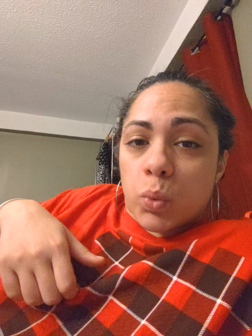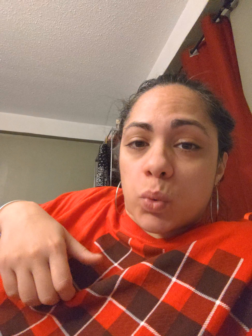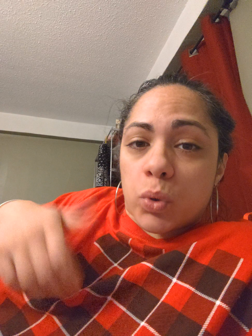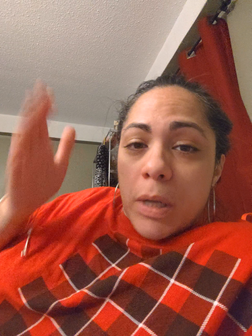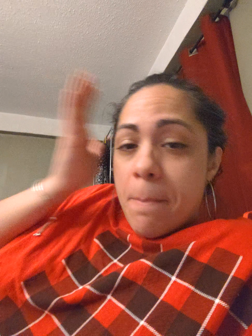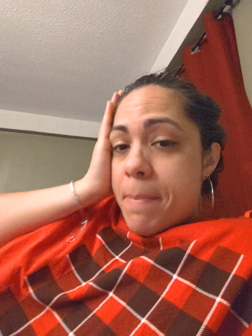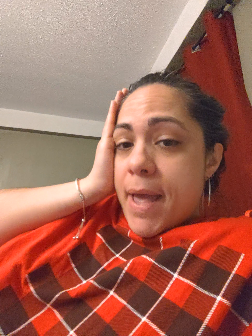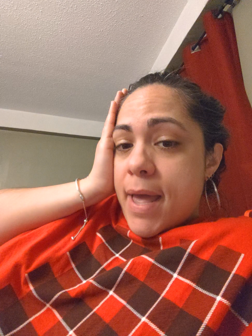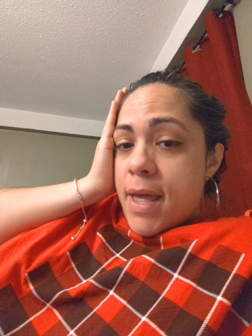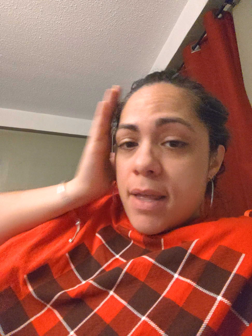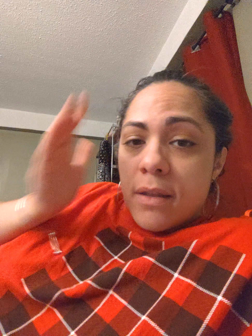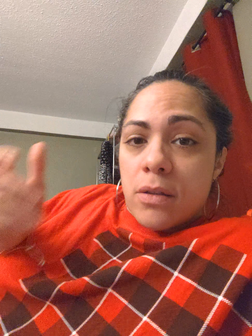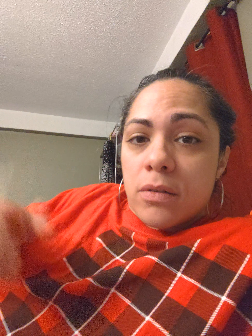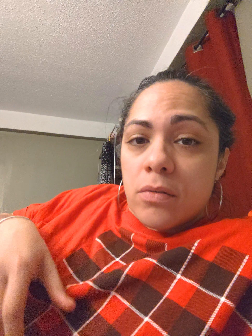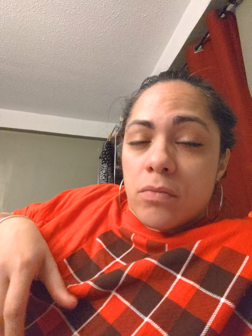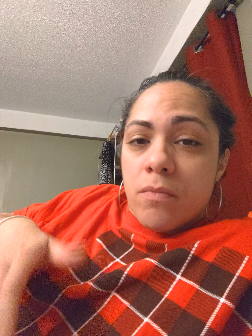bed